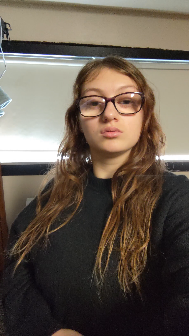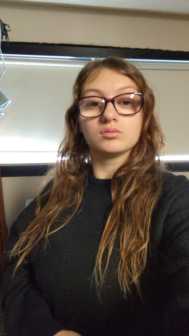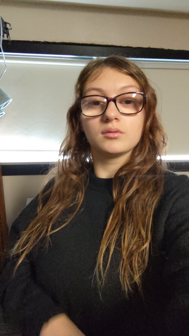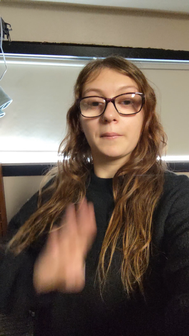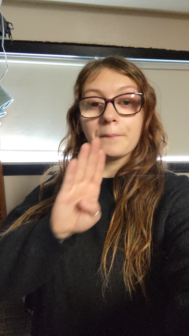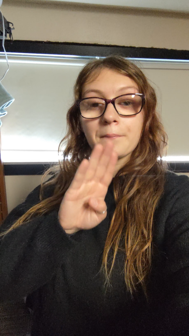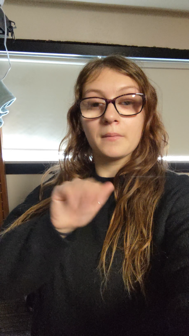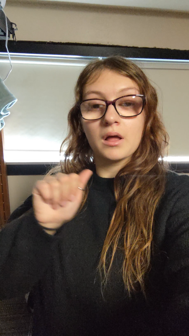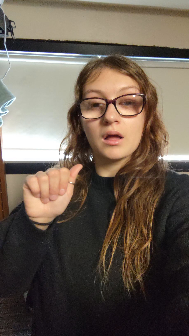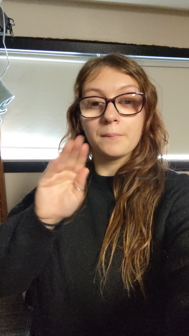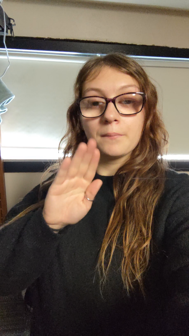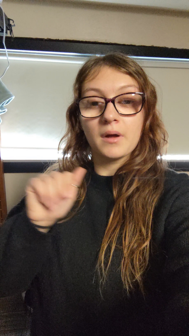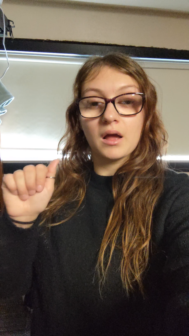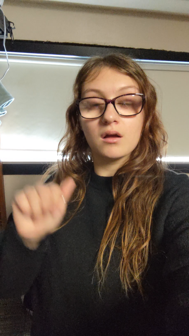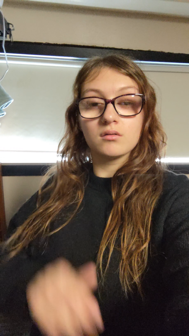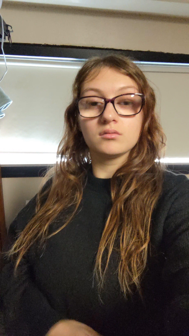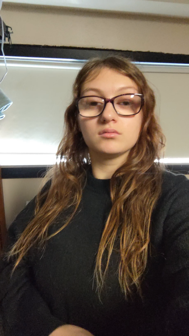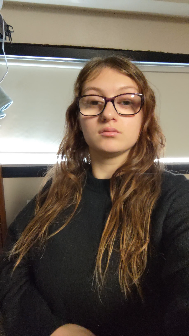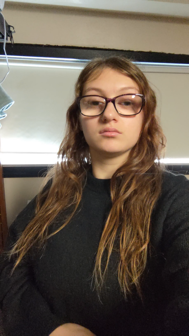baa baa